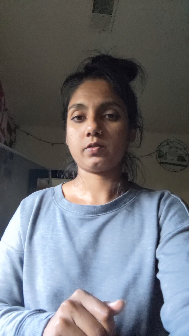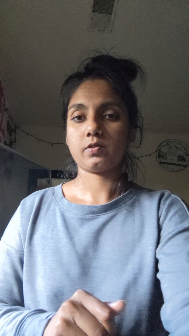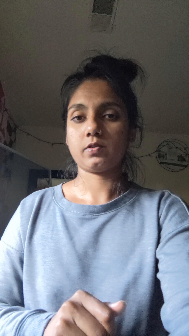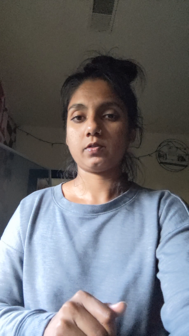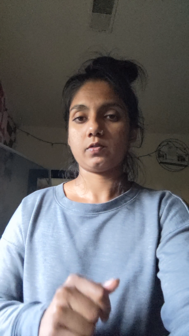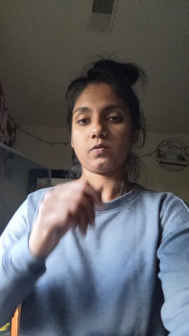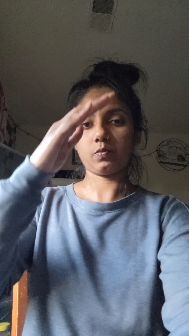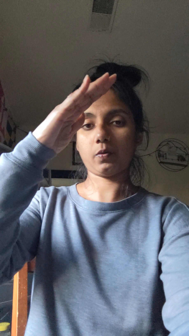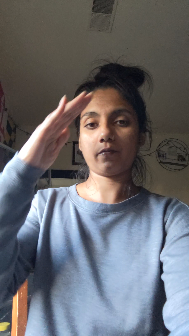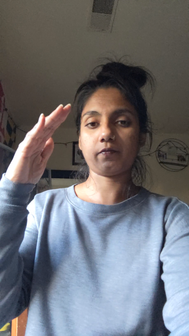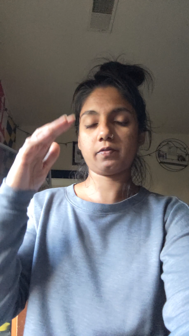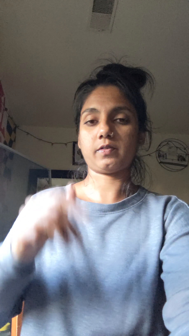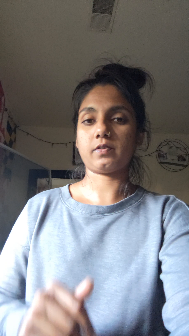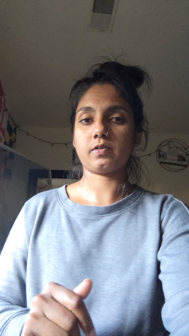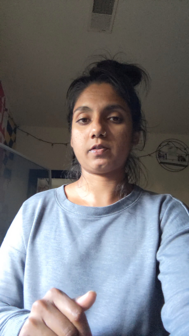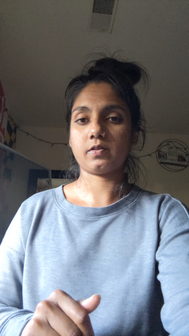roof